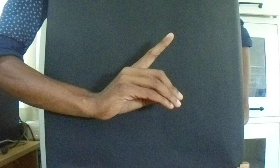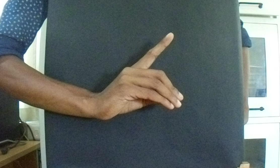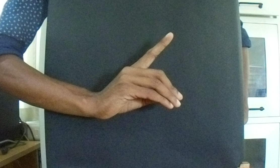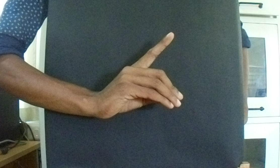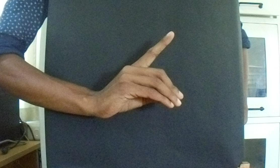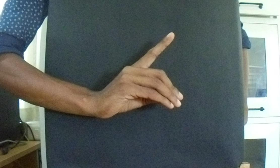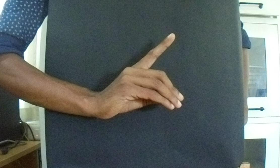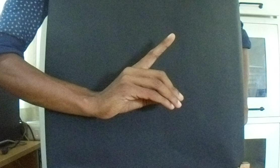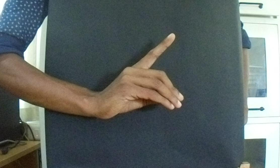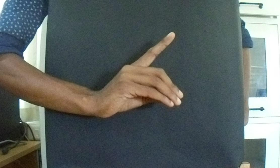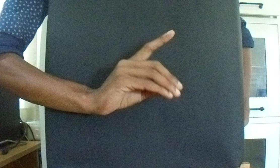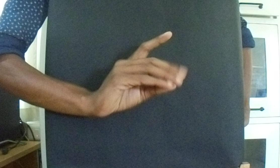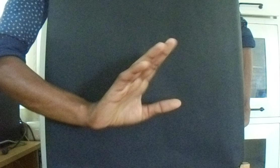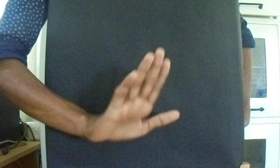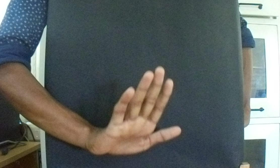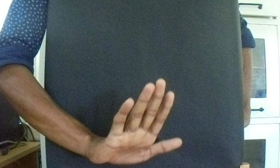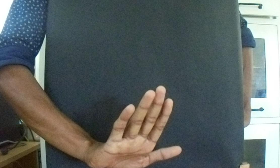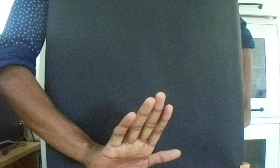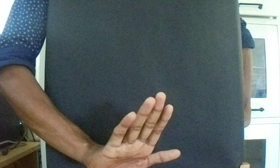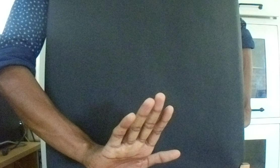hot